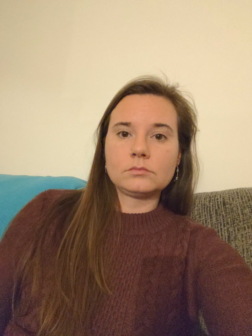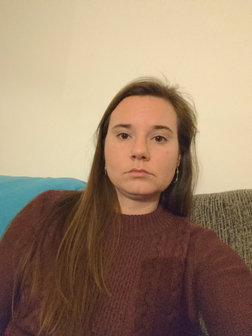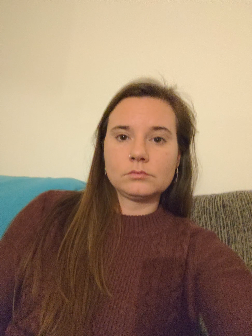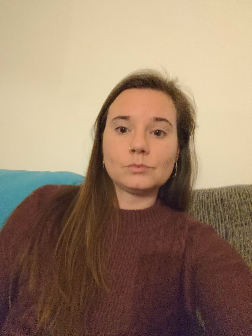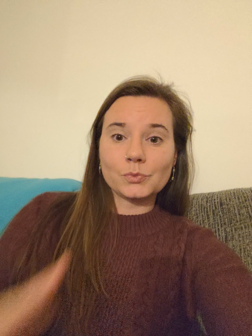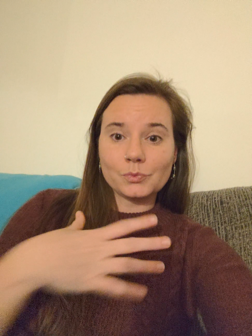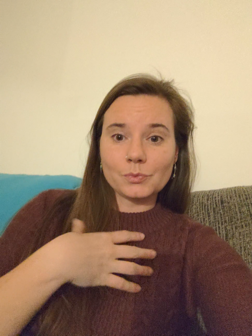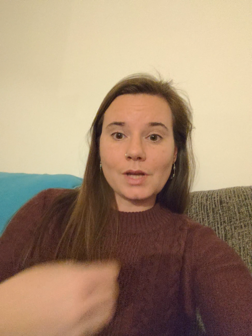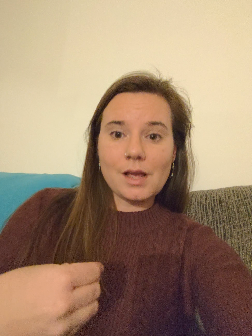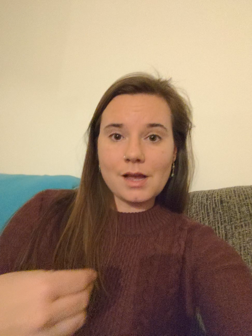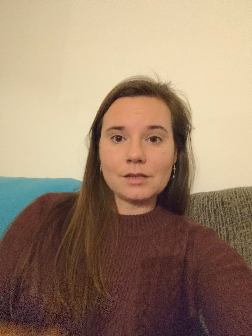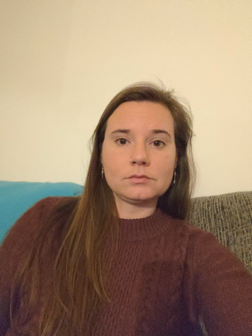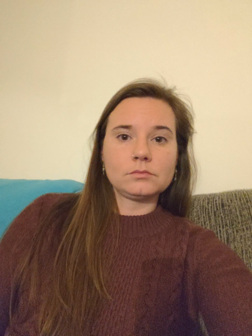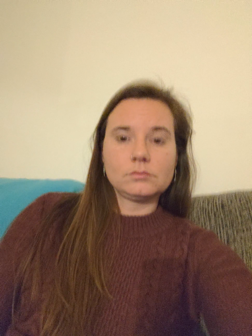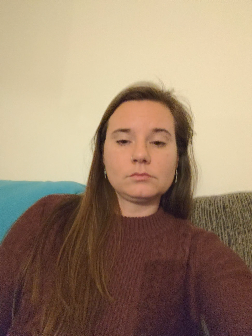white